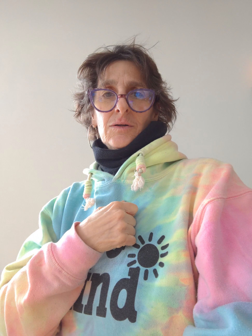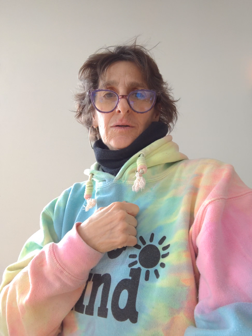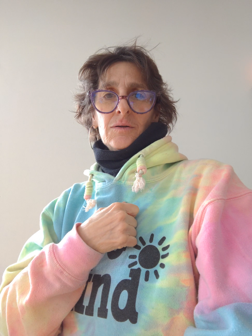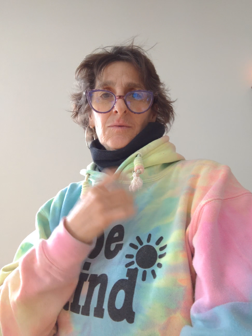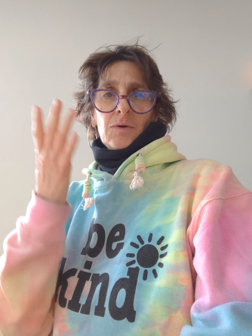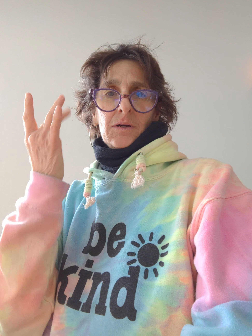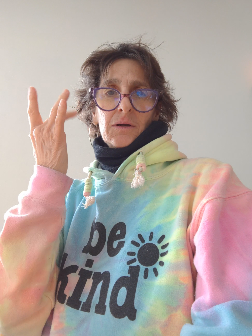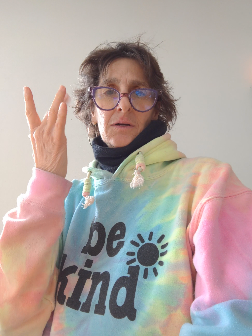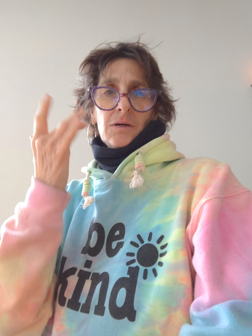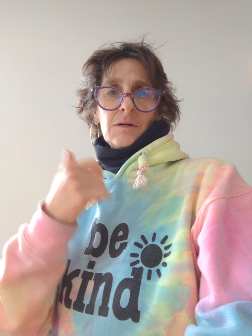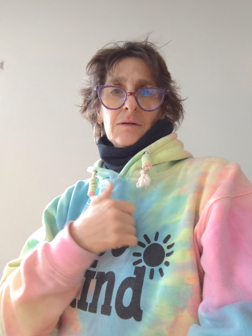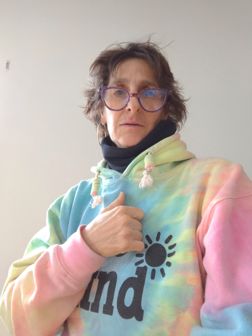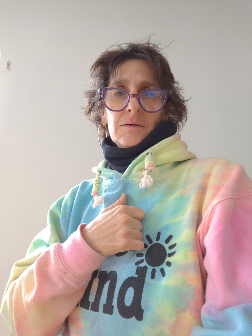why